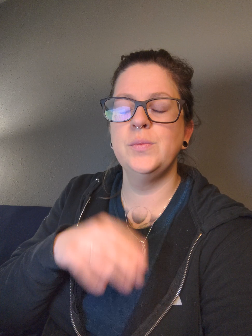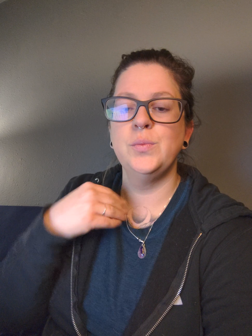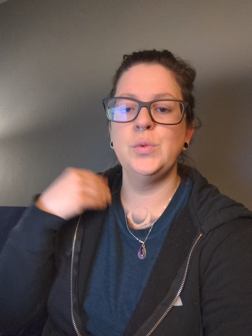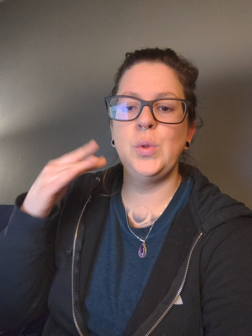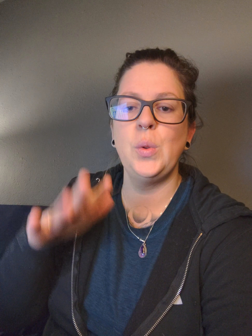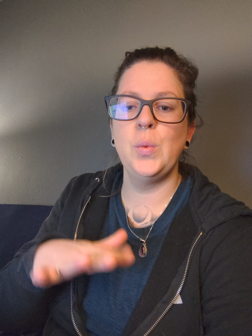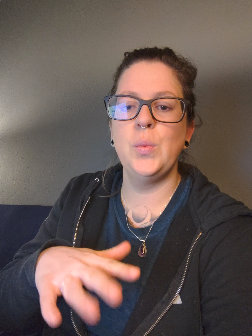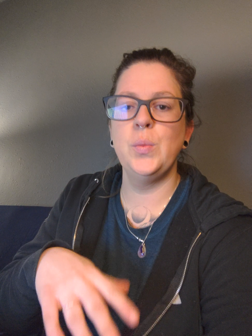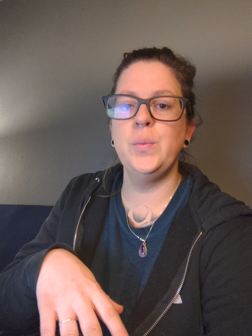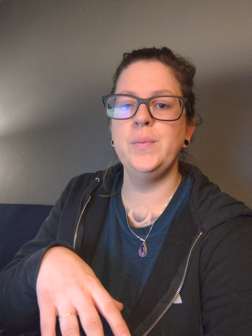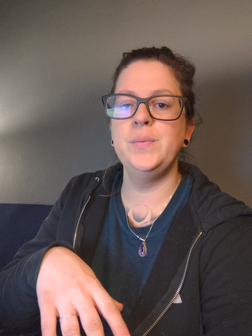snow